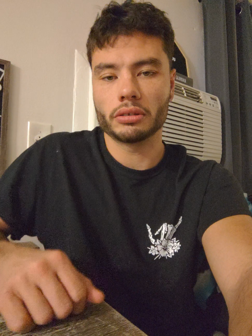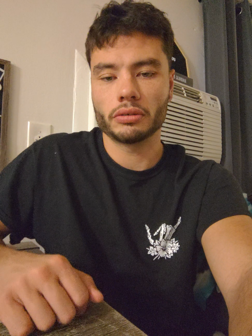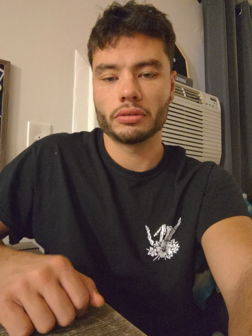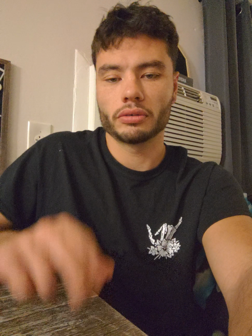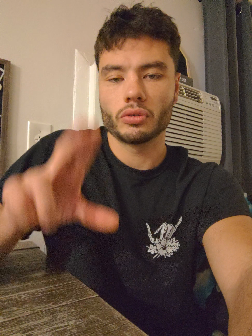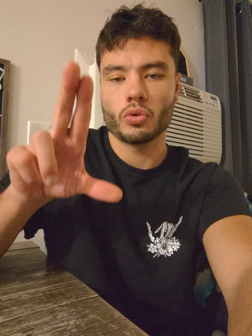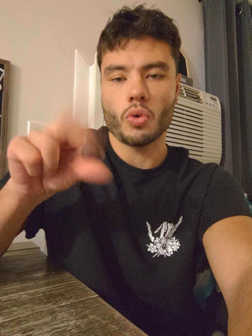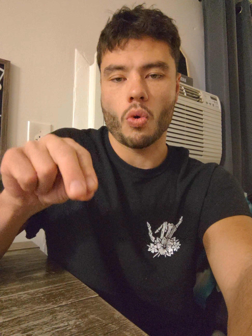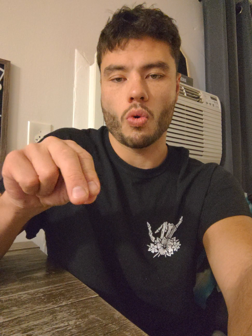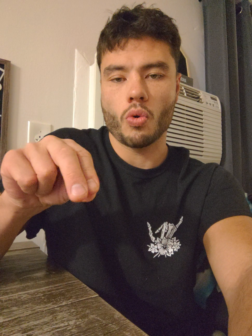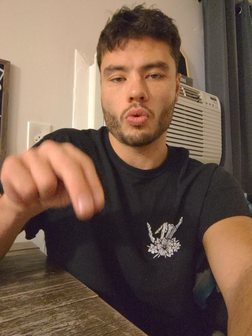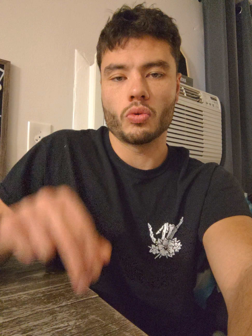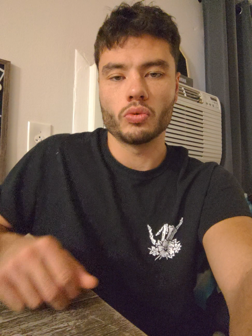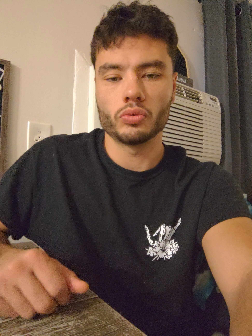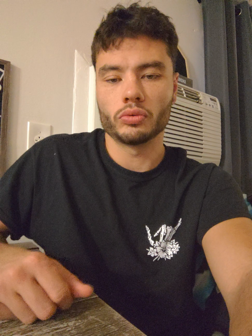no